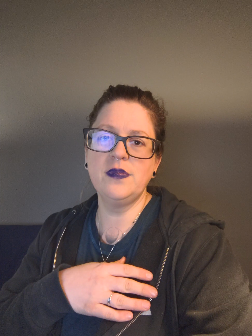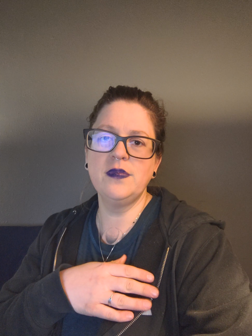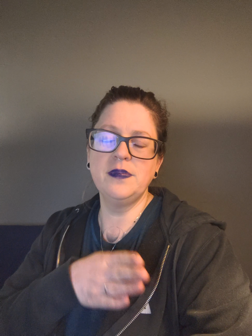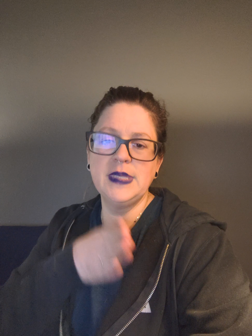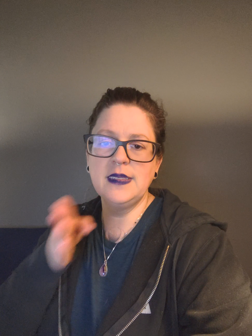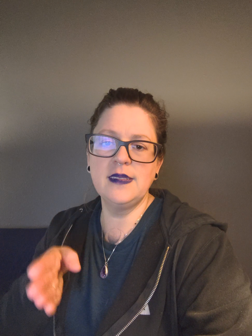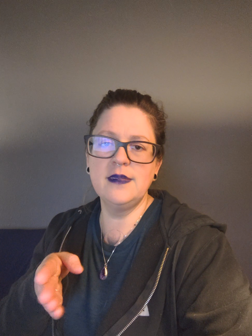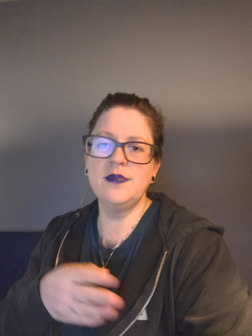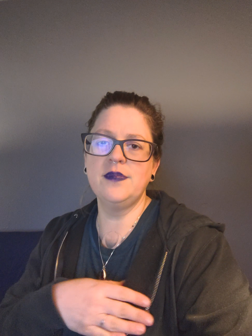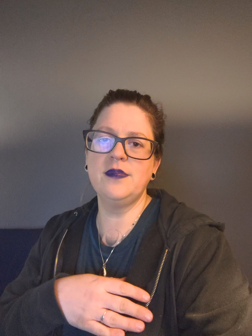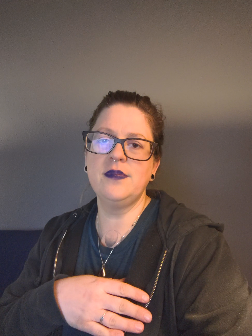beside